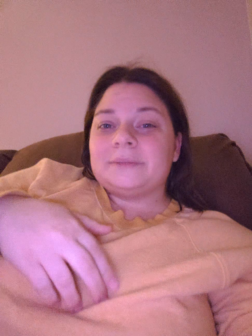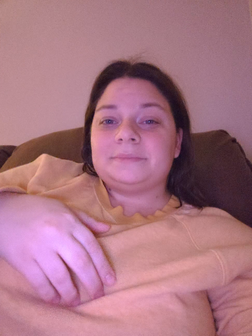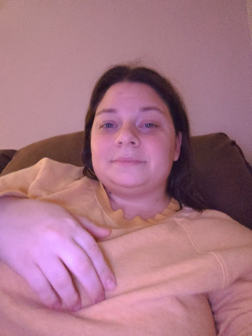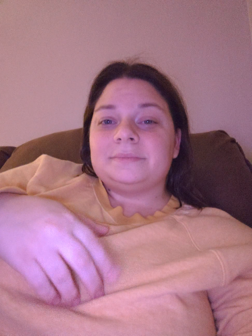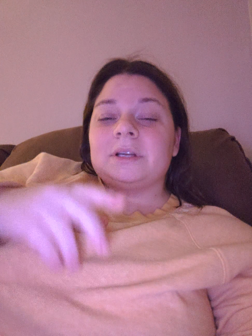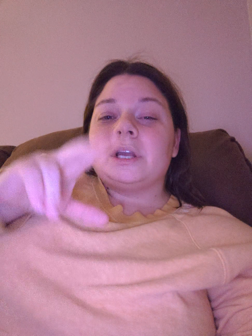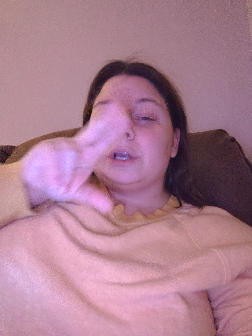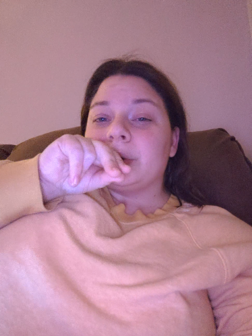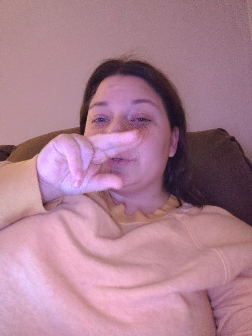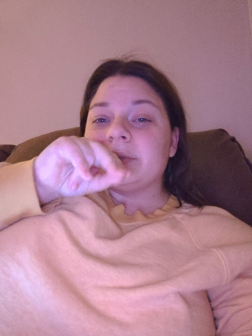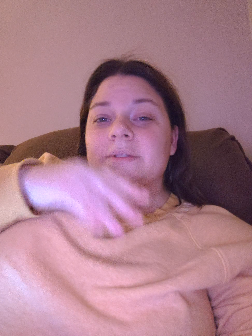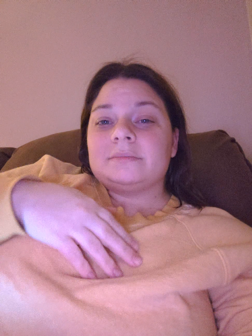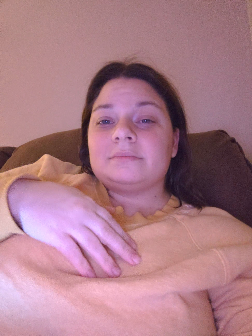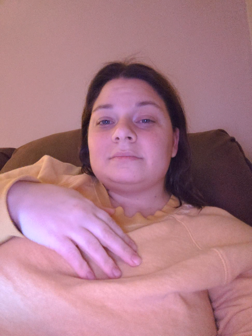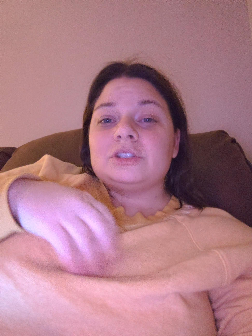goose